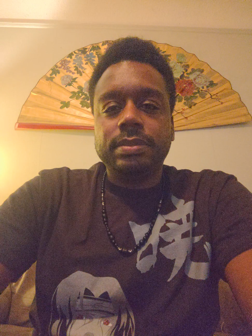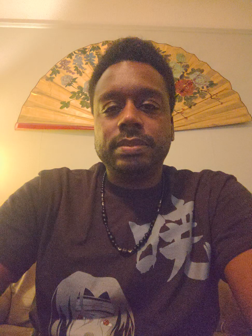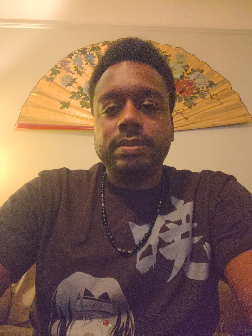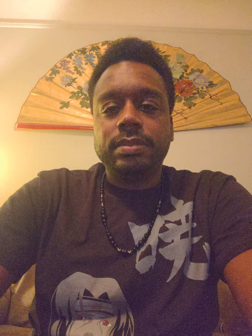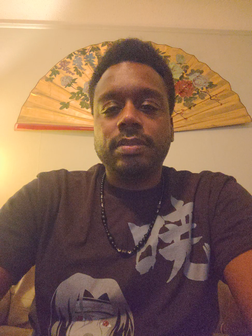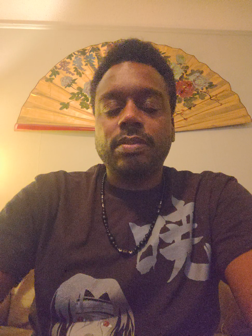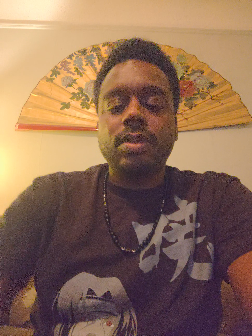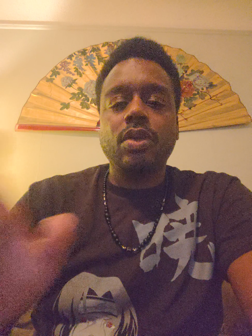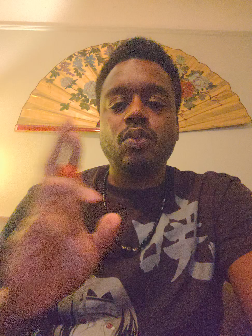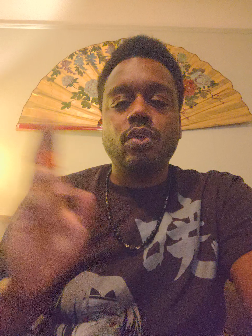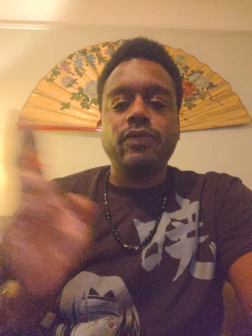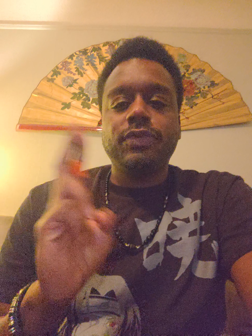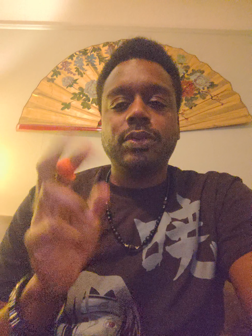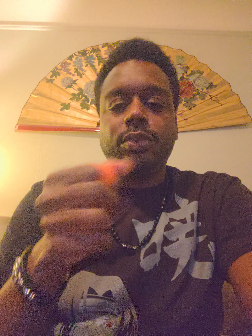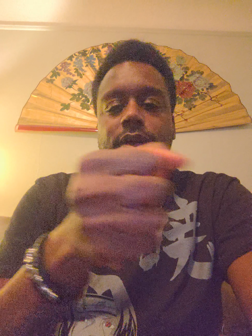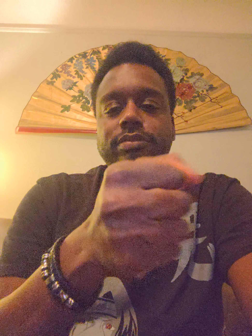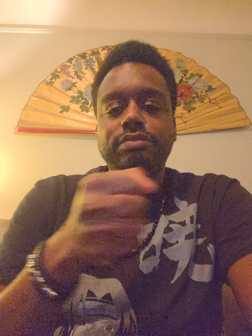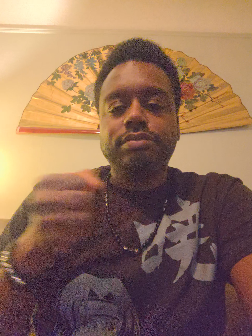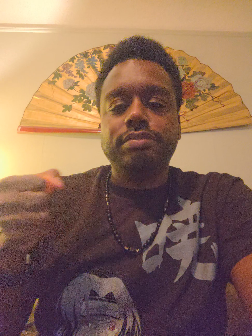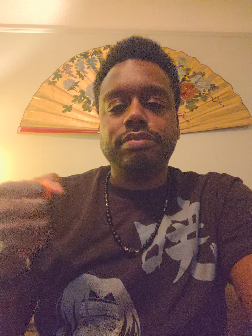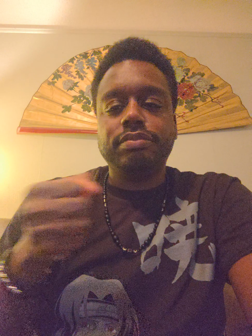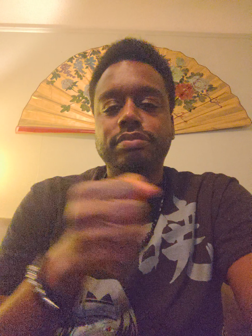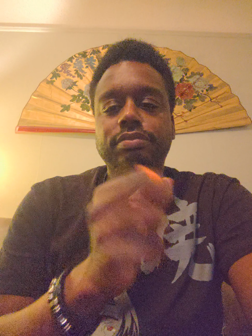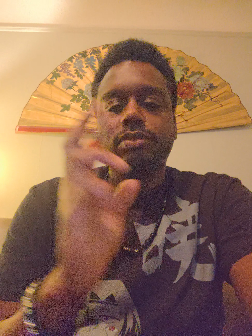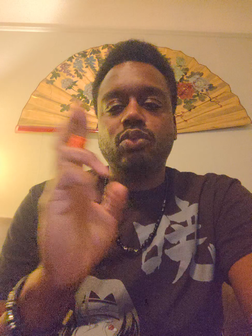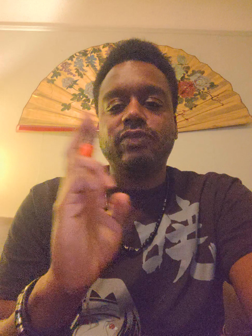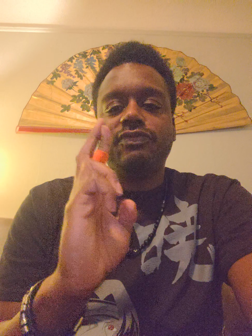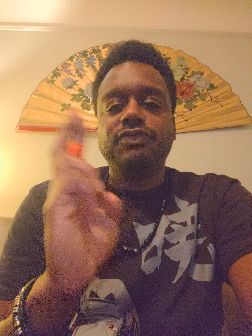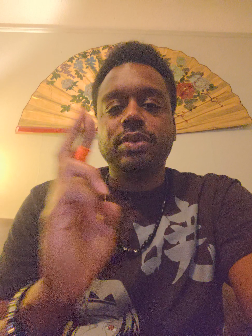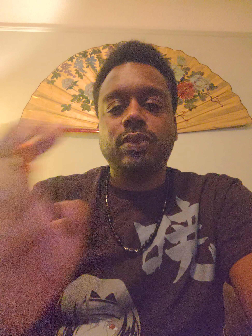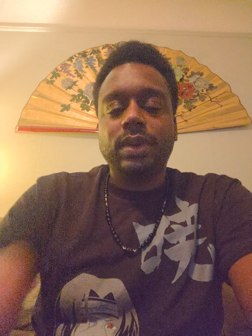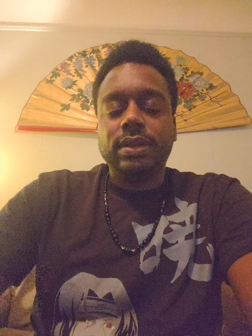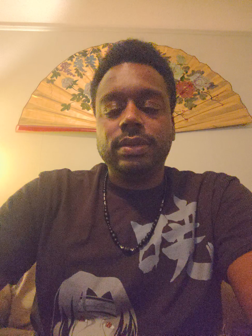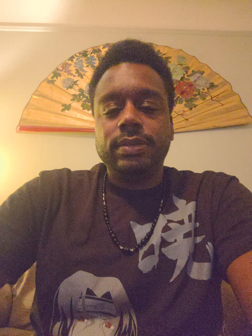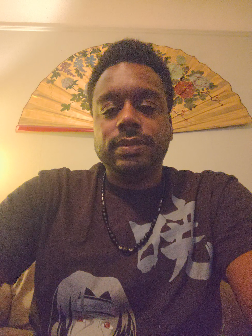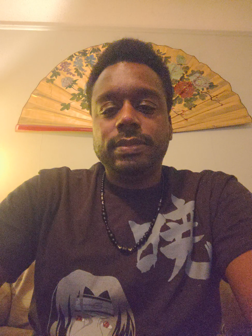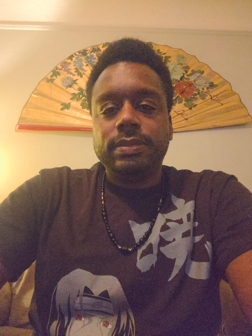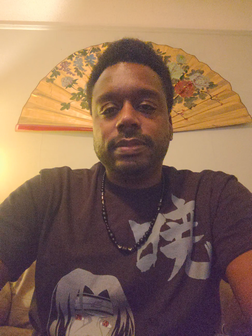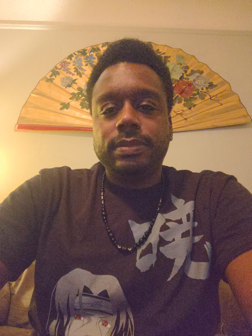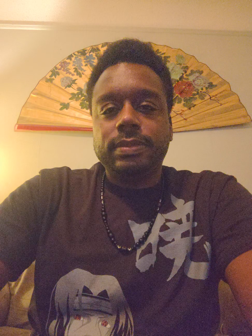refrigerator